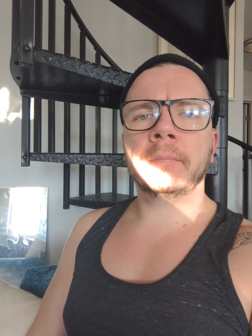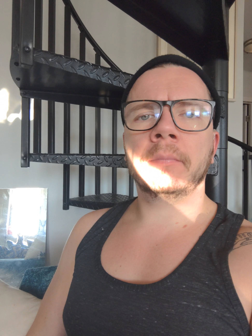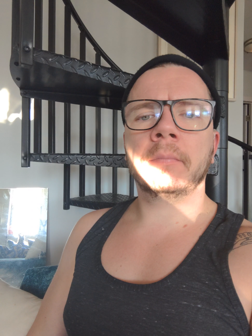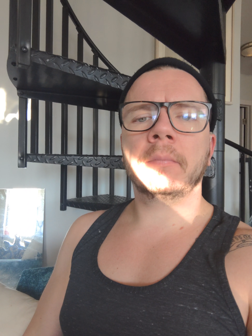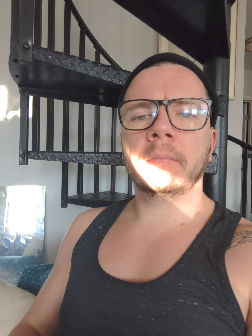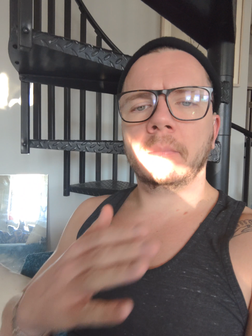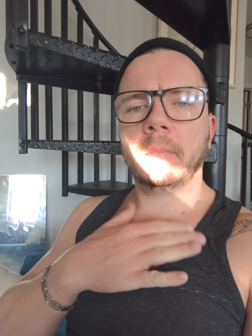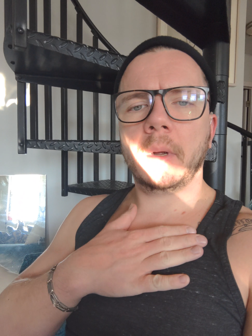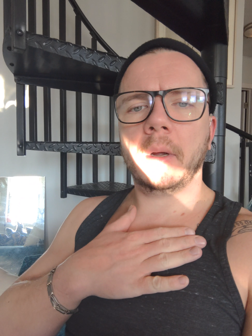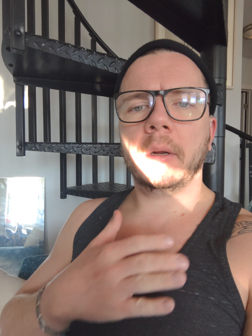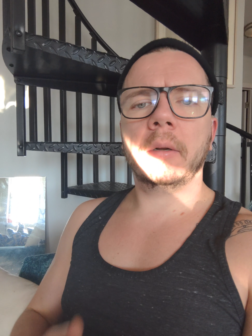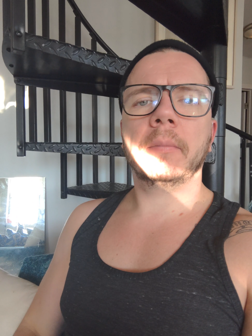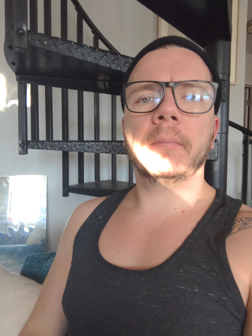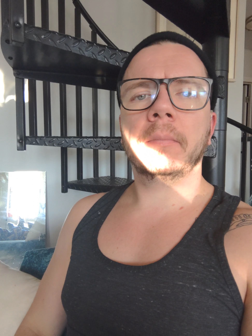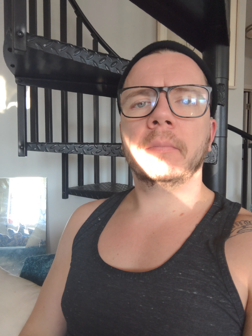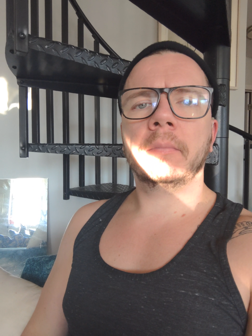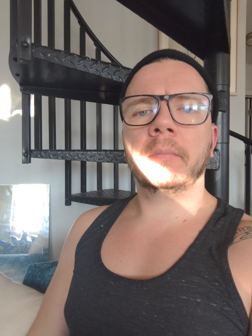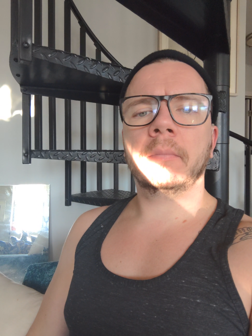my